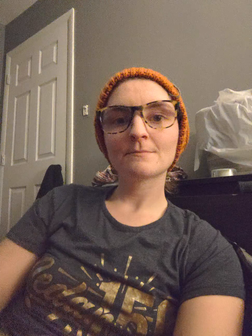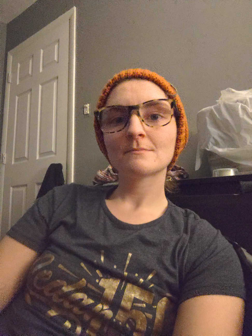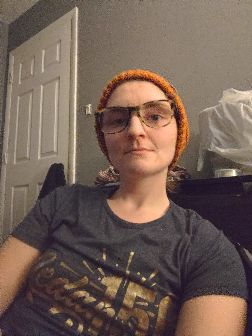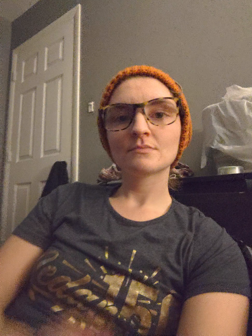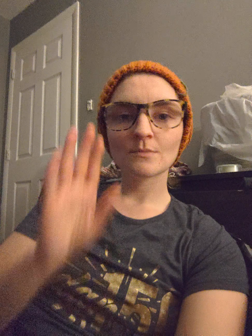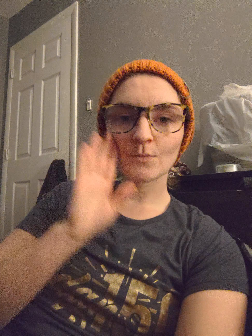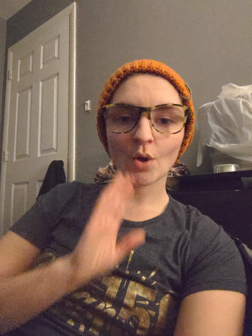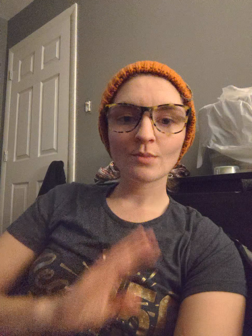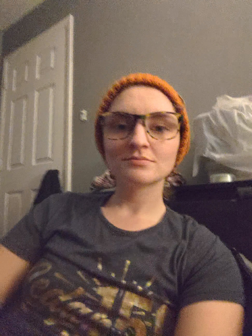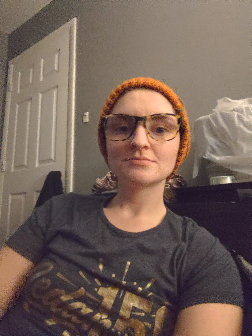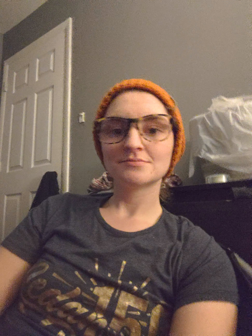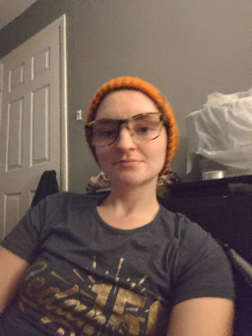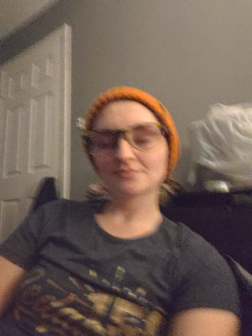brown